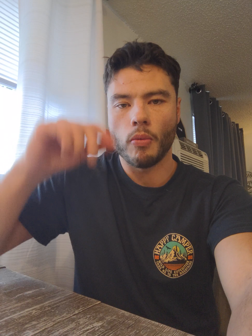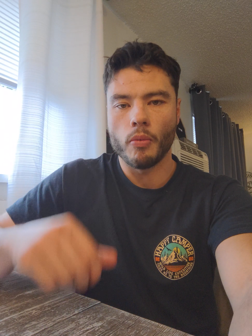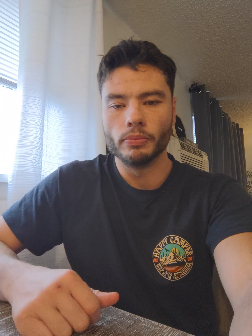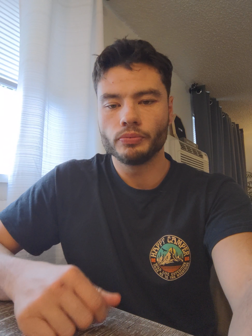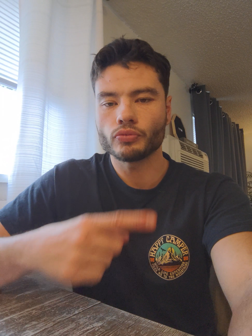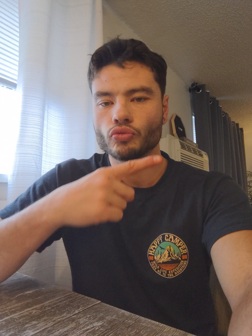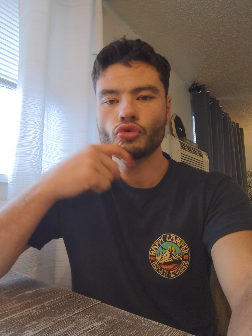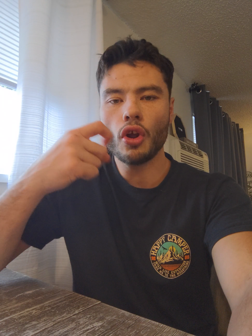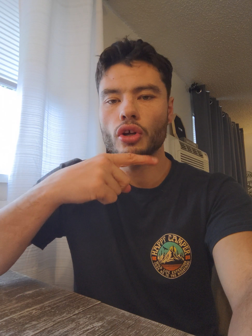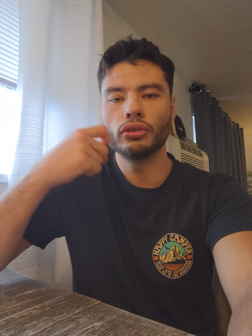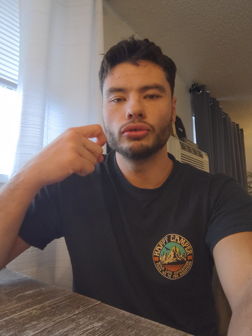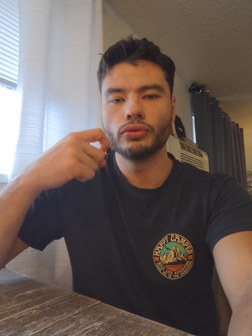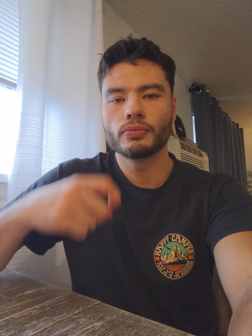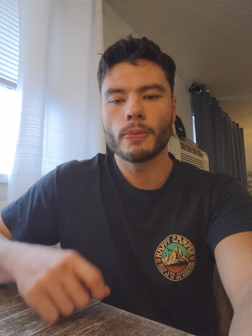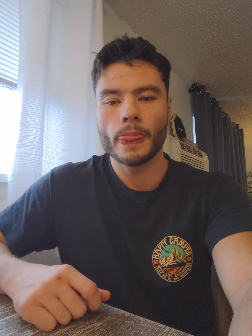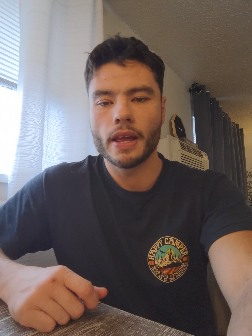dryer